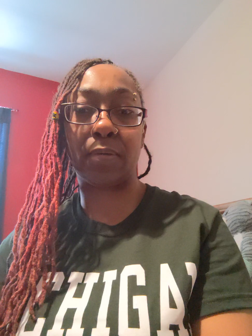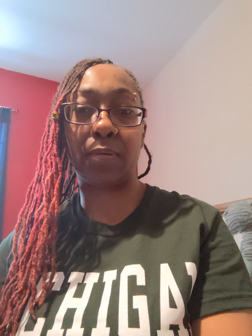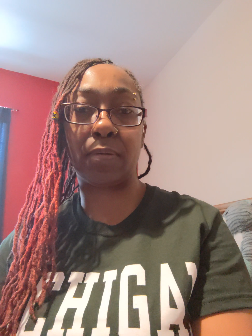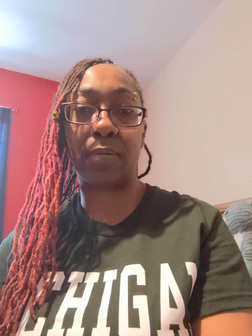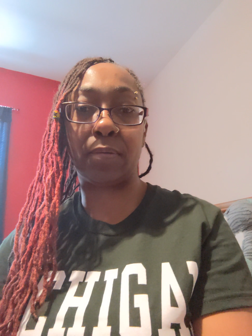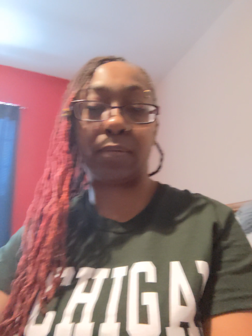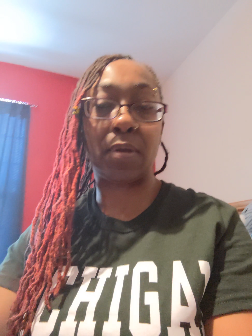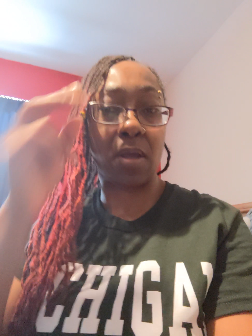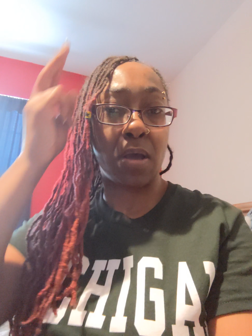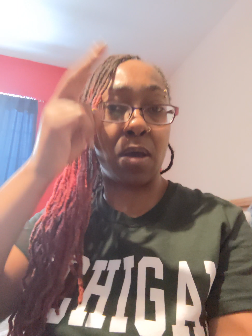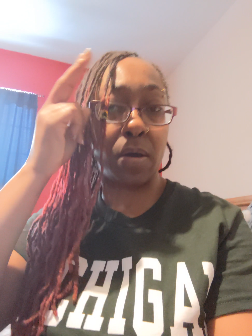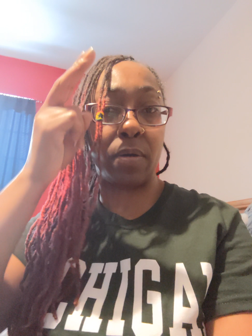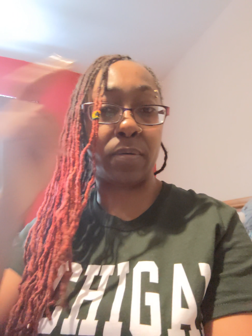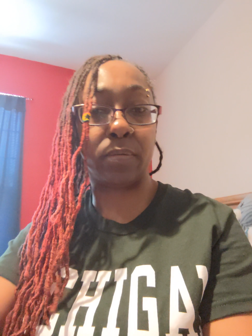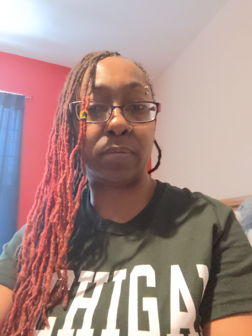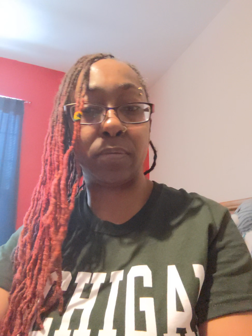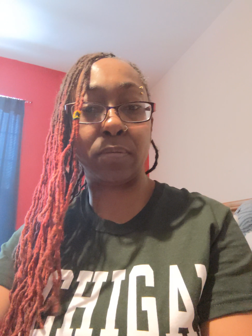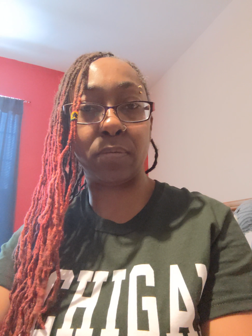uncle